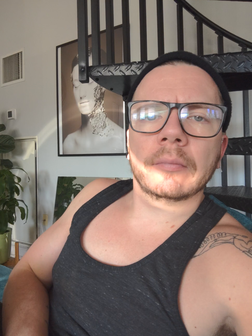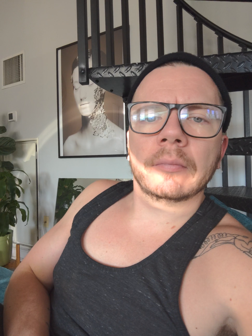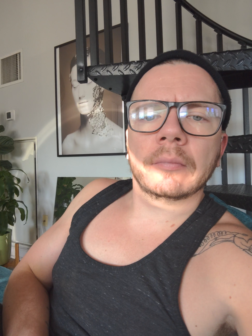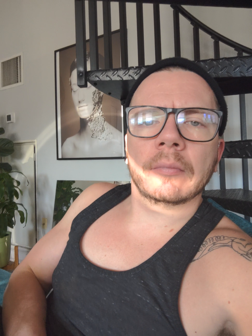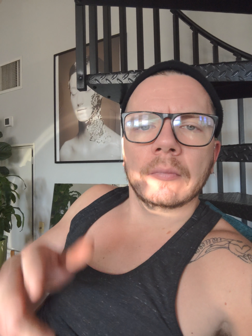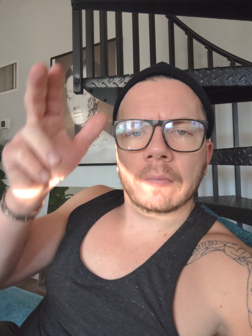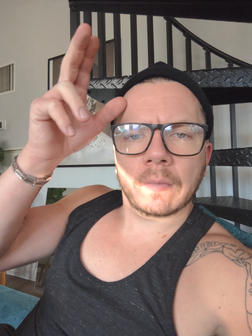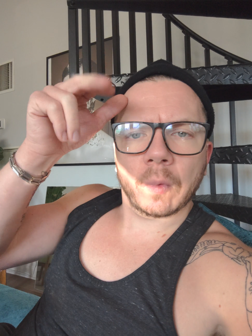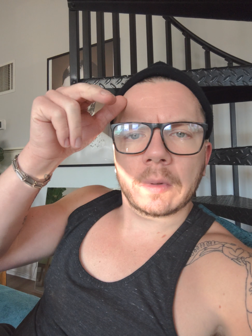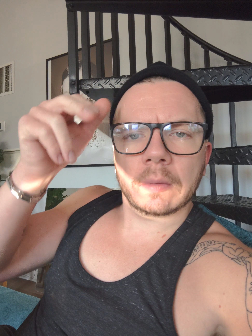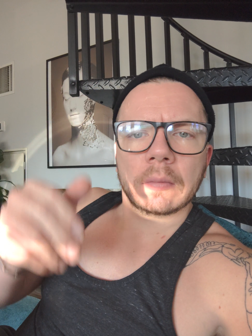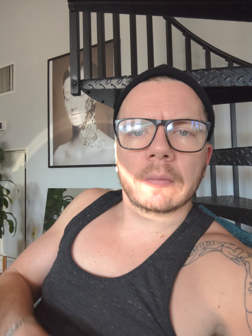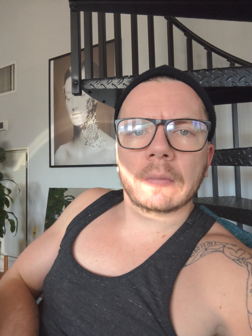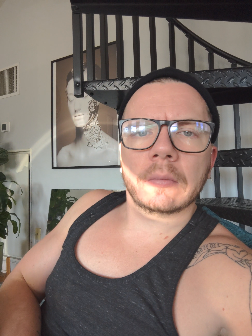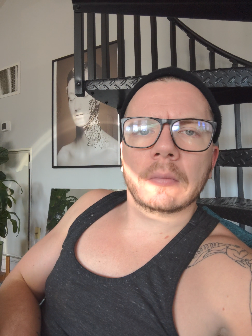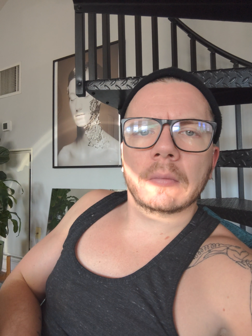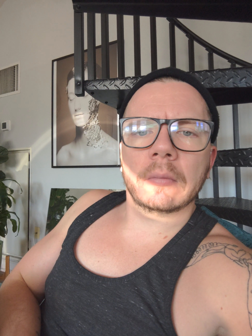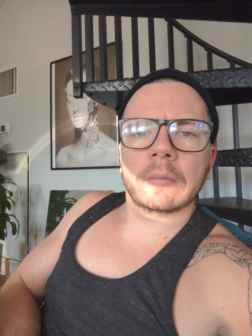horse